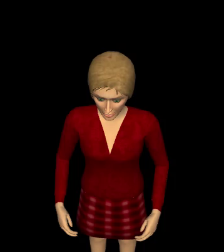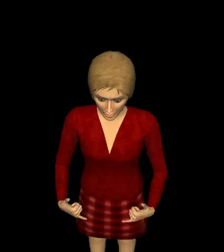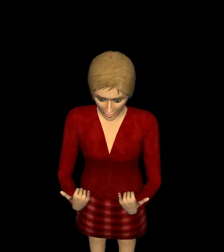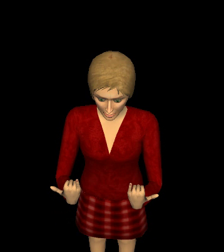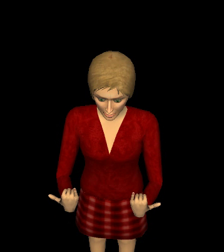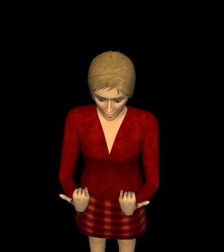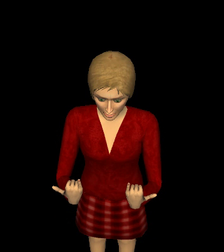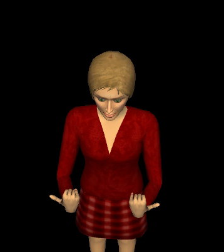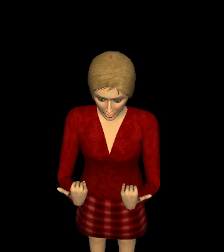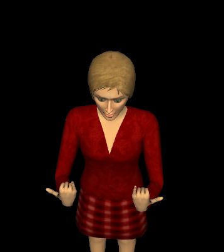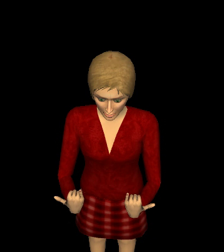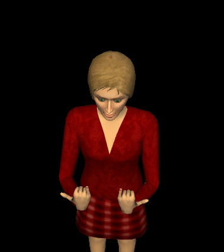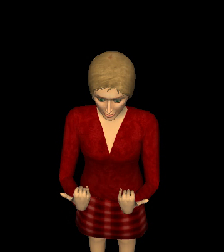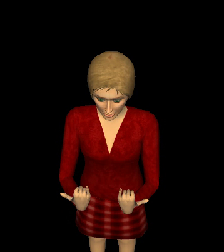لعبة